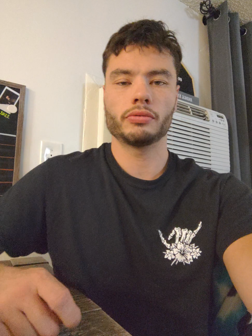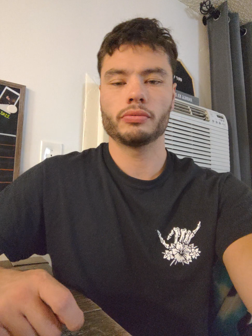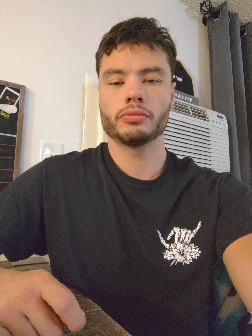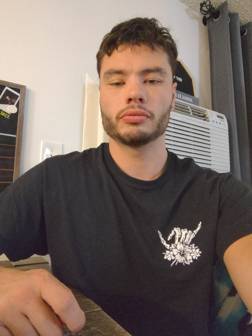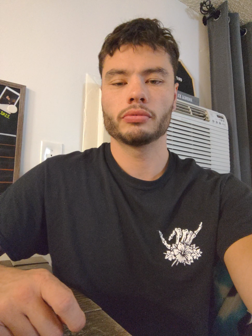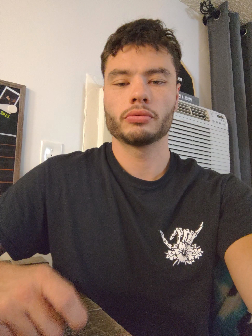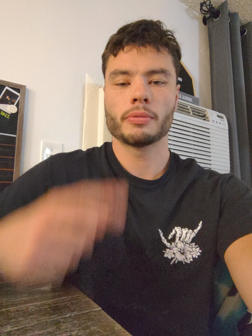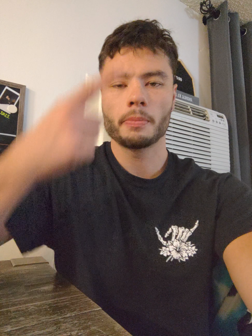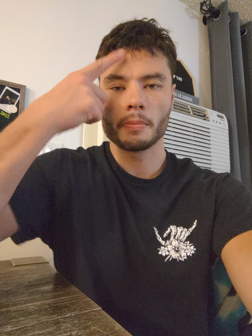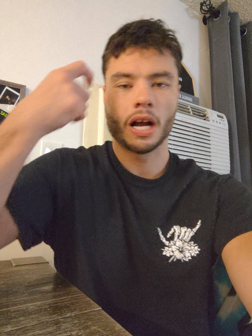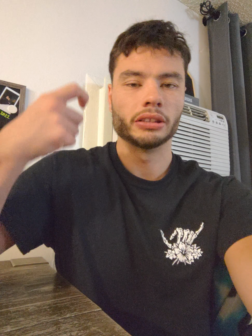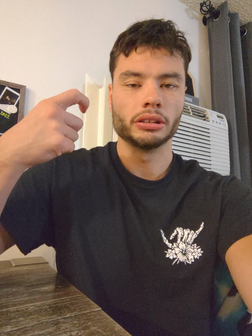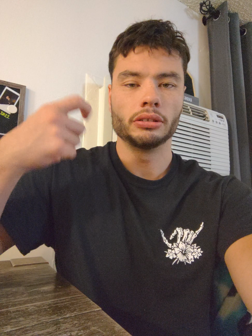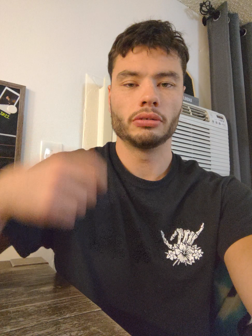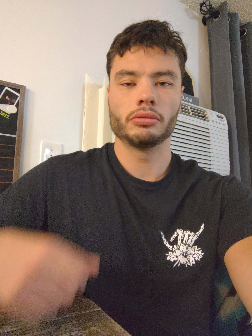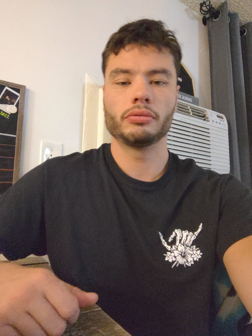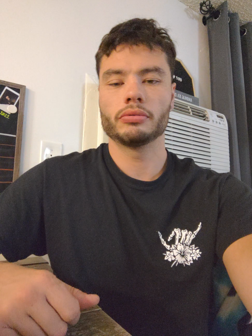because